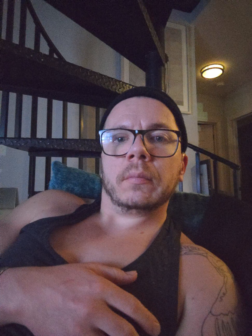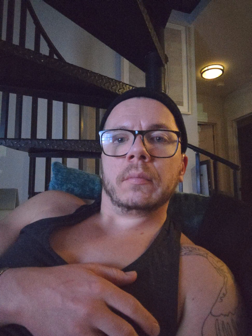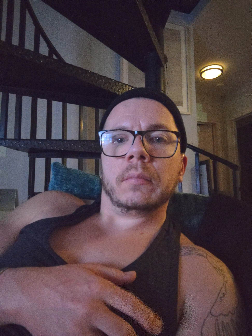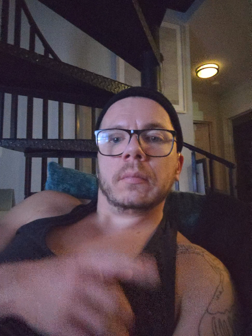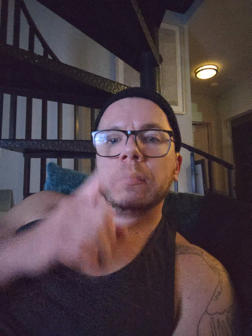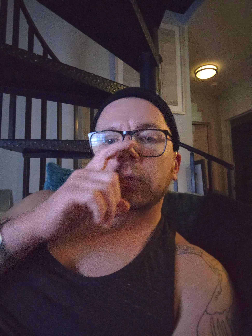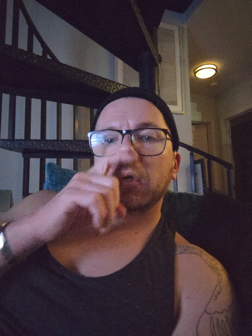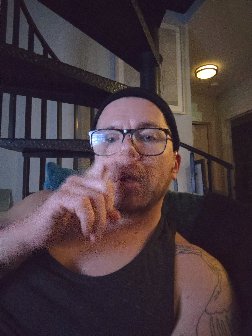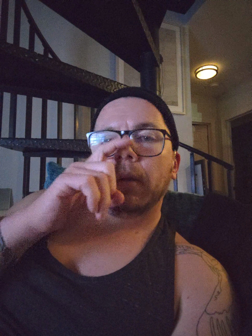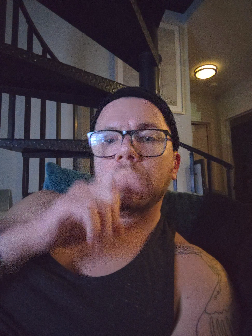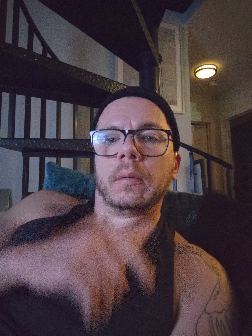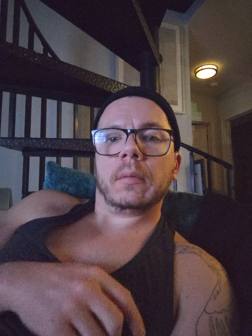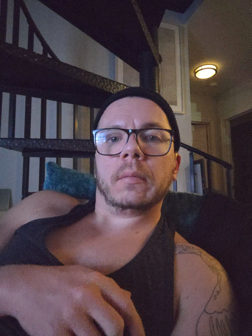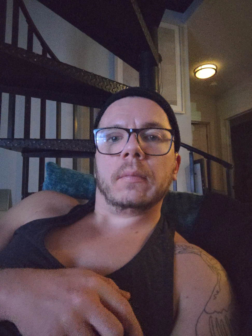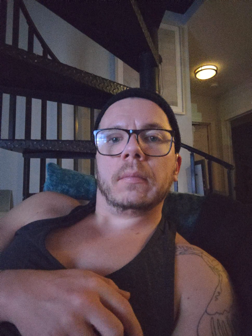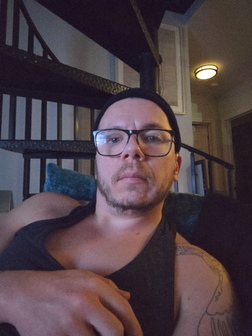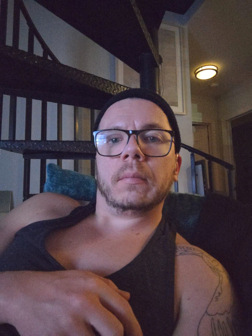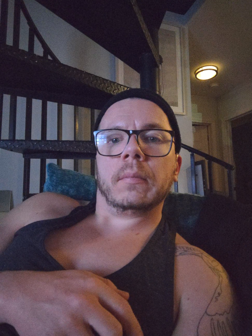doll